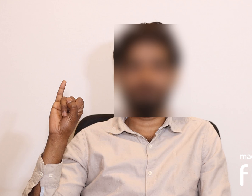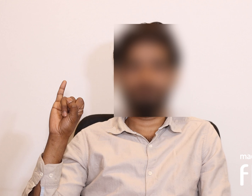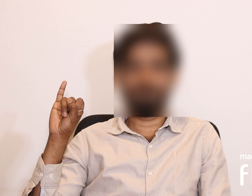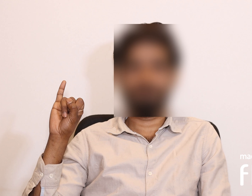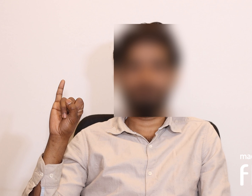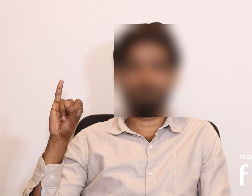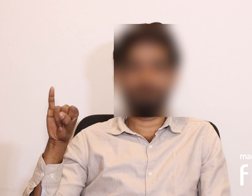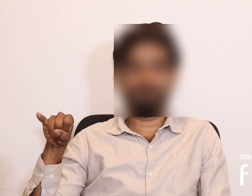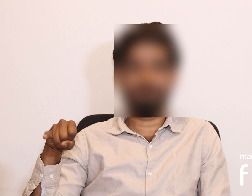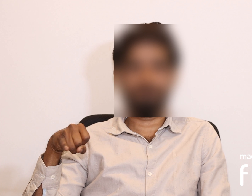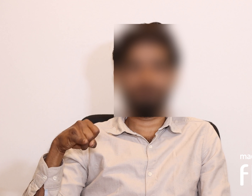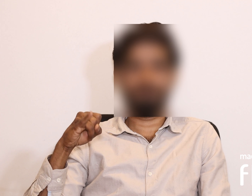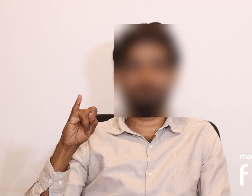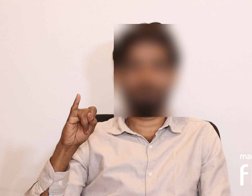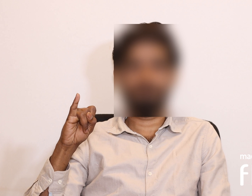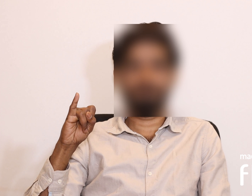ج